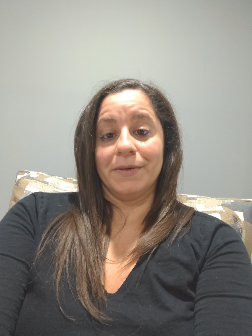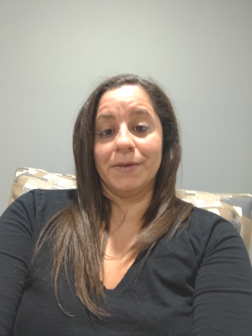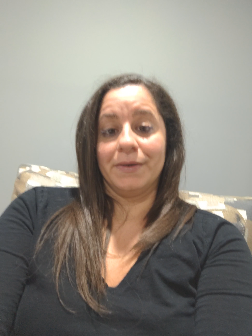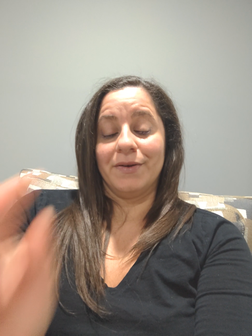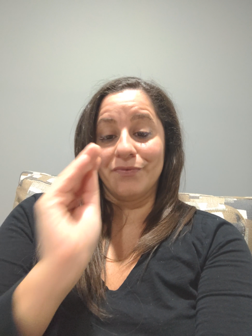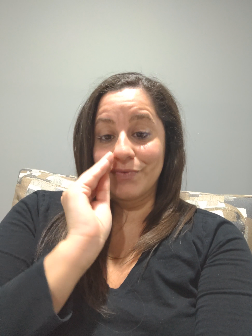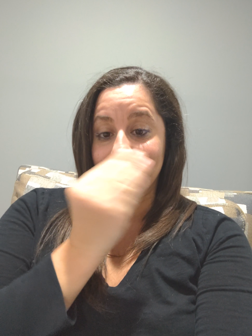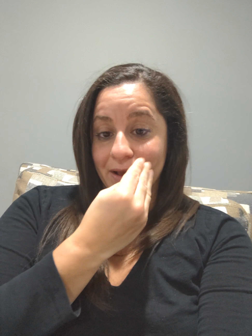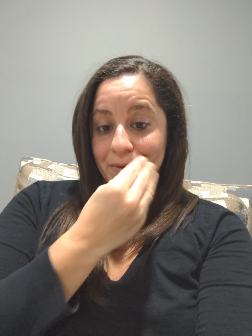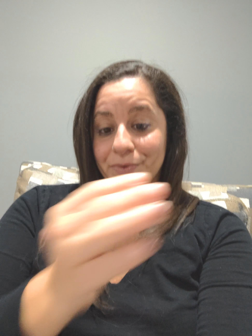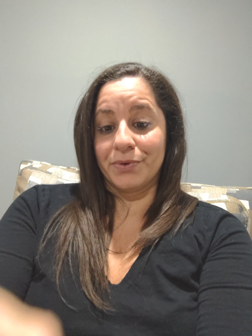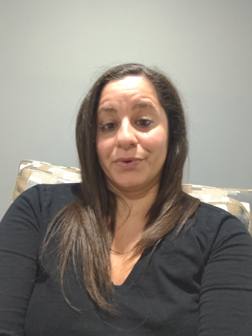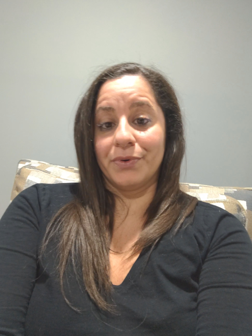flower